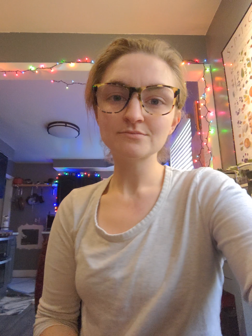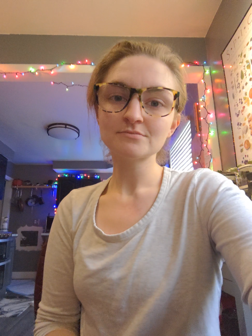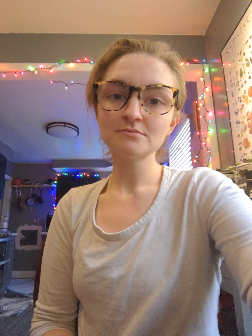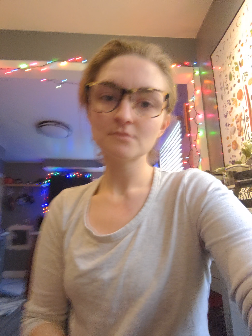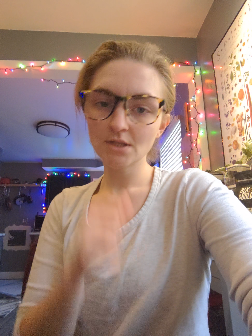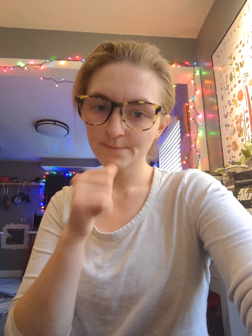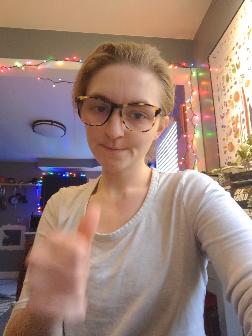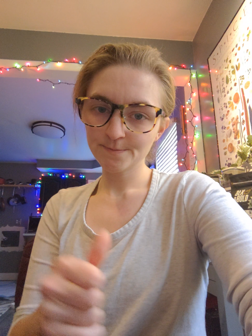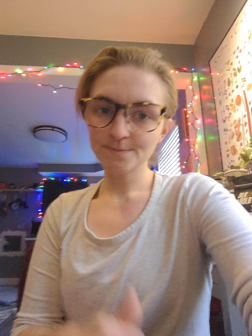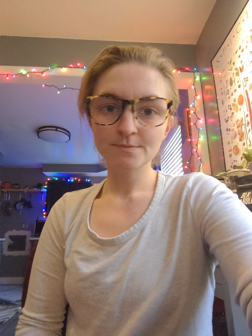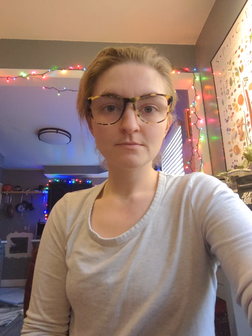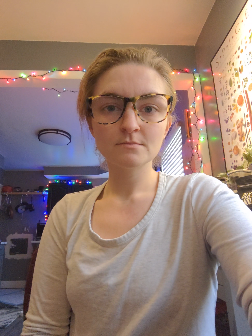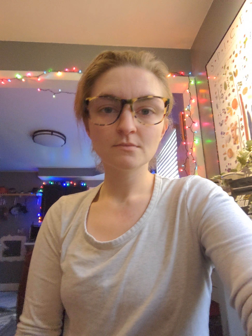not